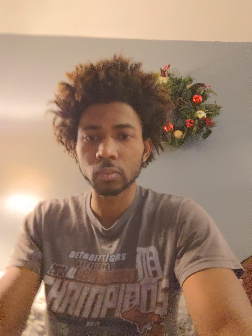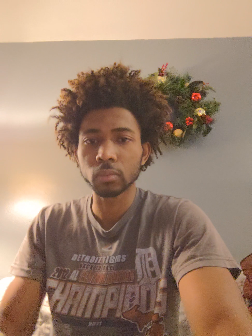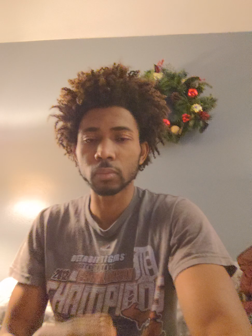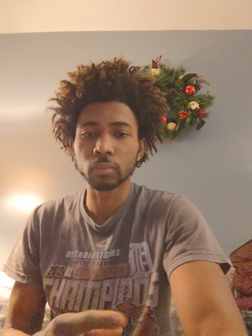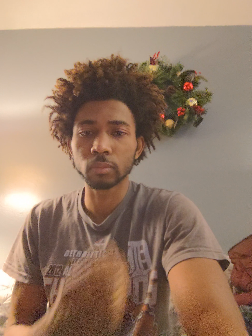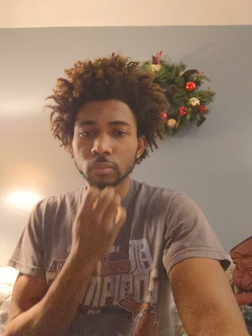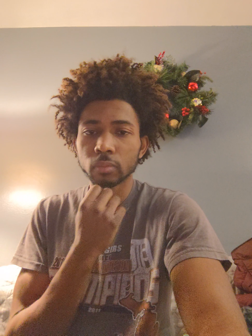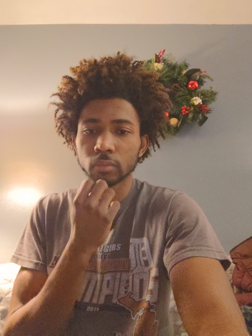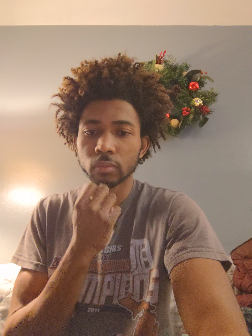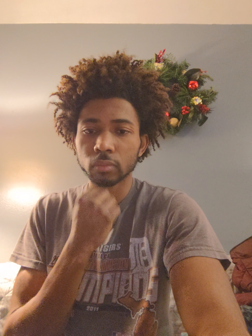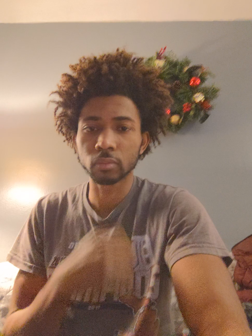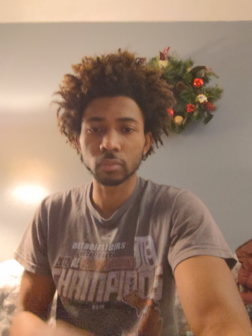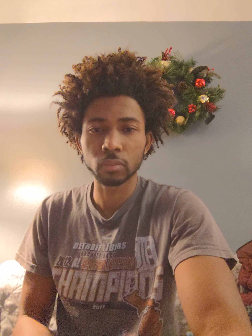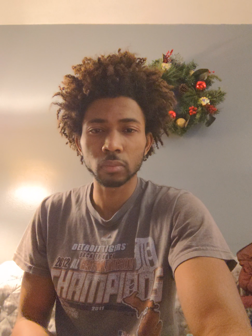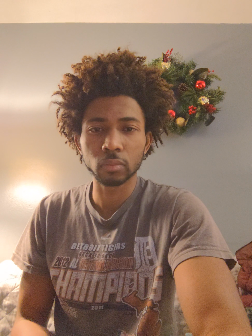underwear